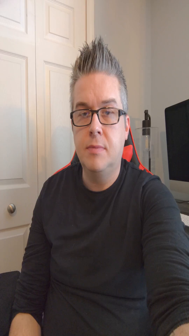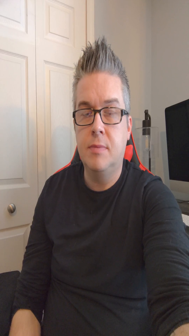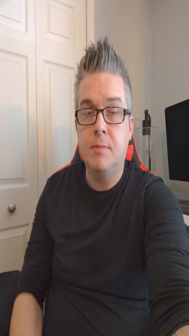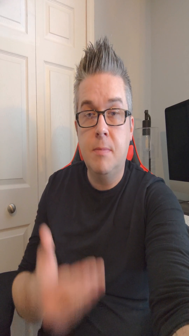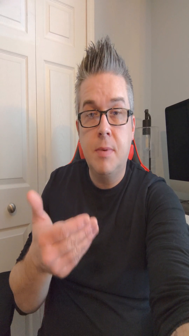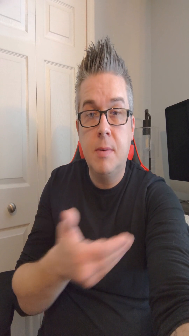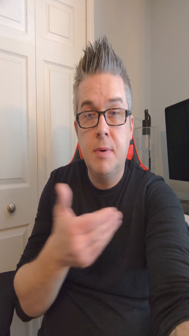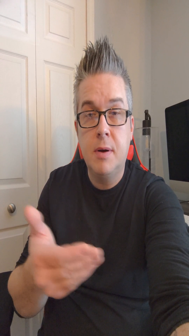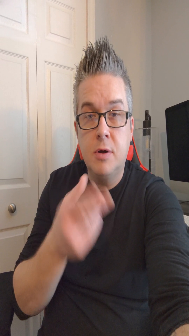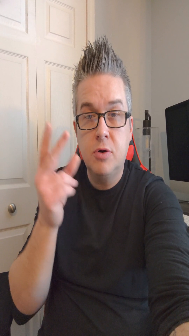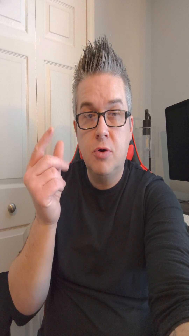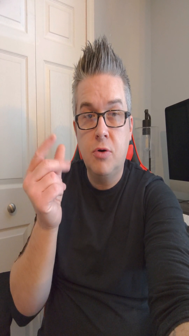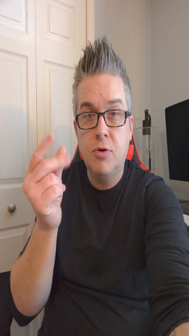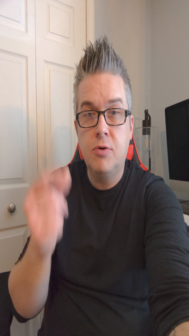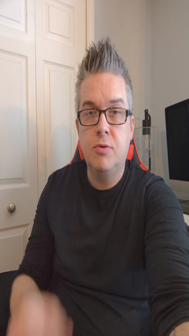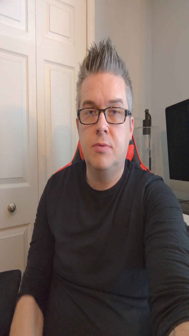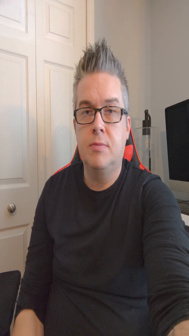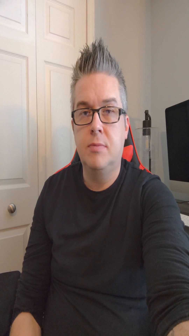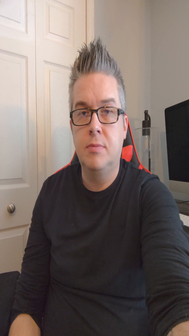puppy